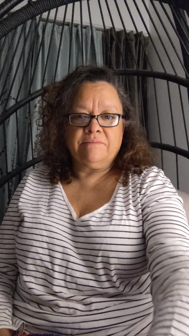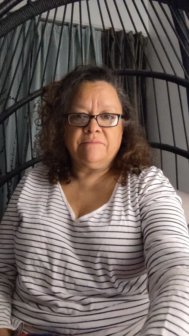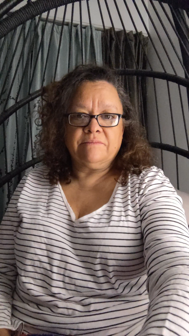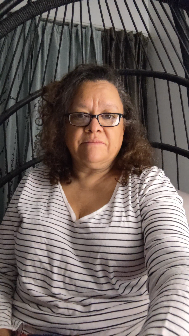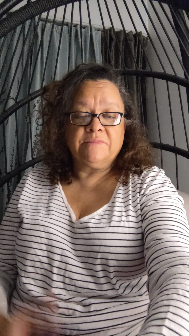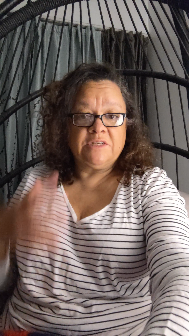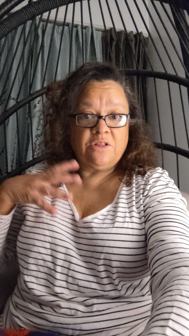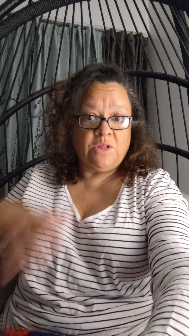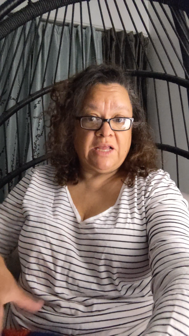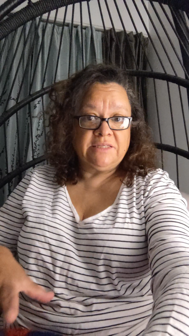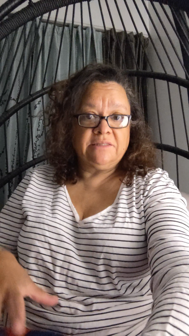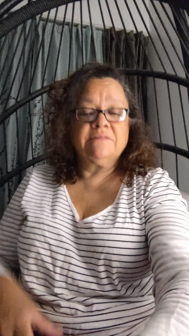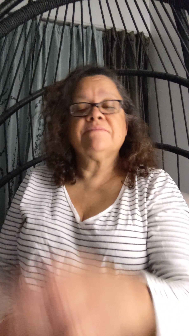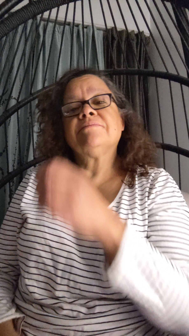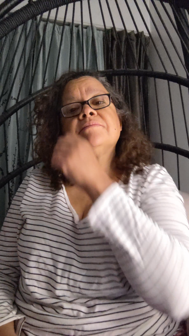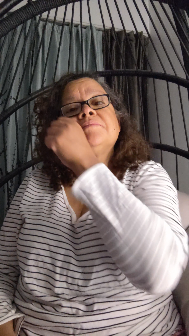dress